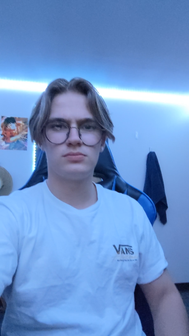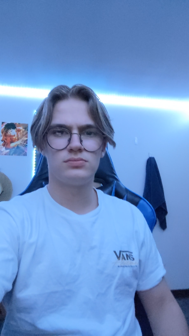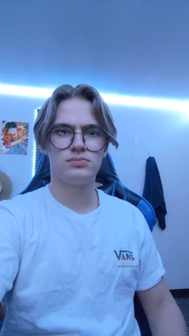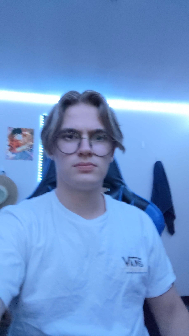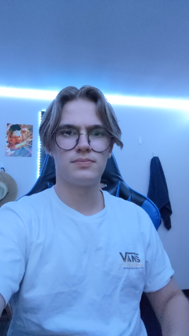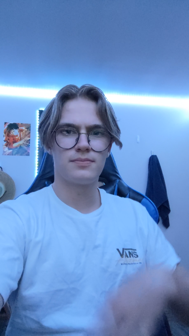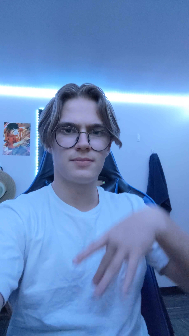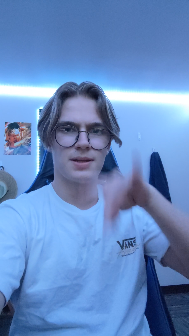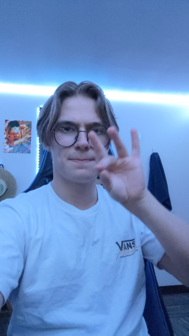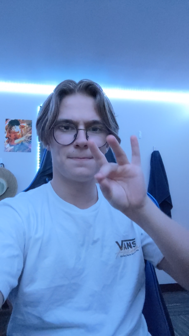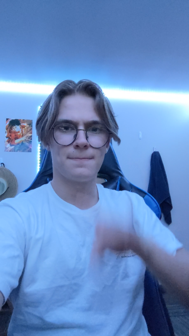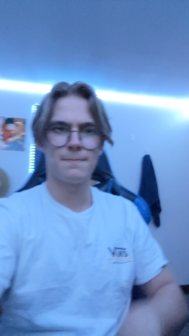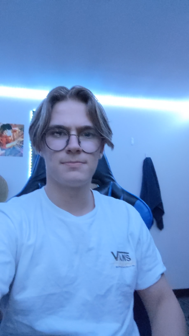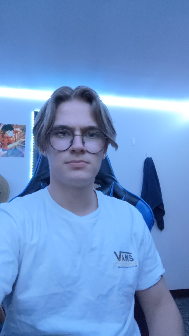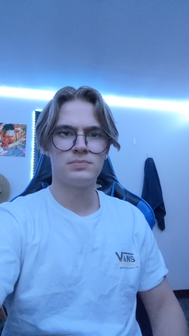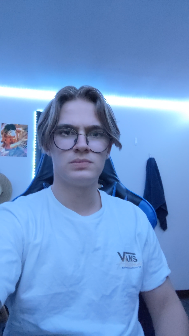pick